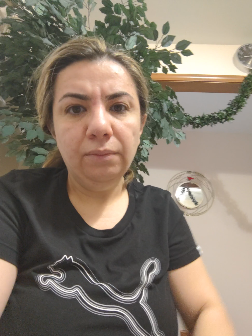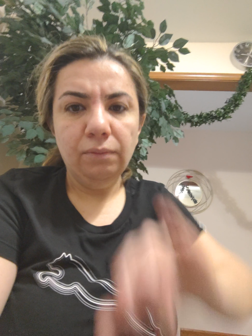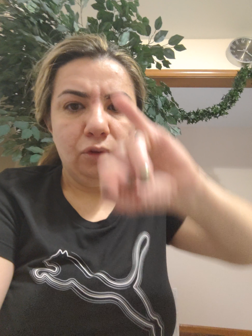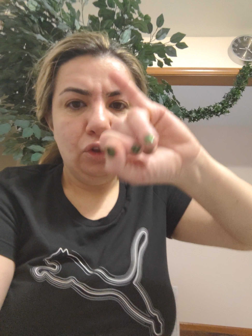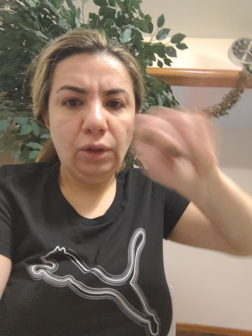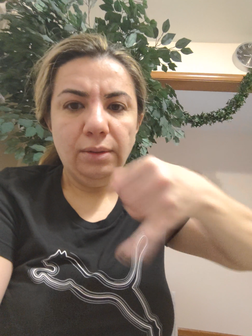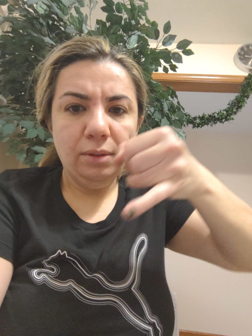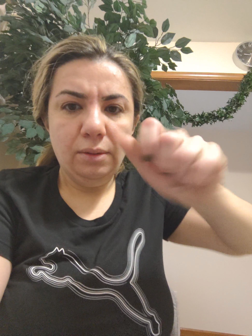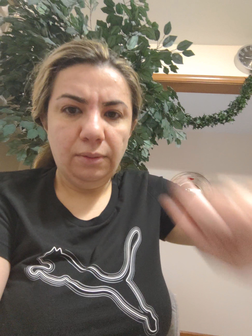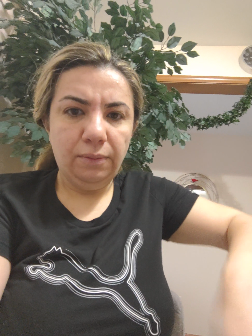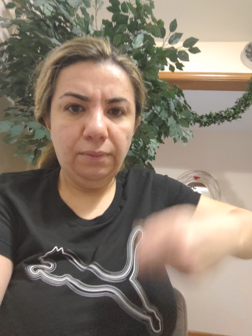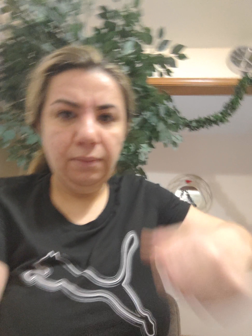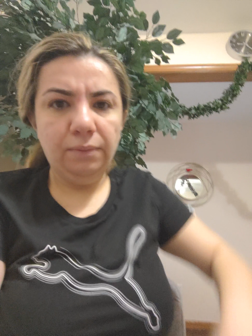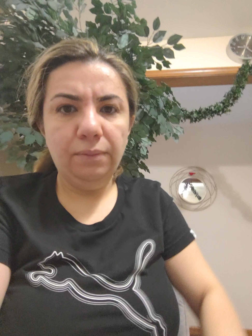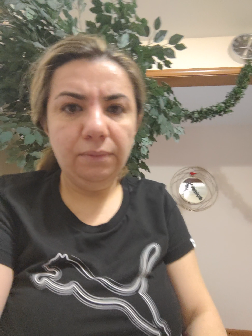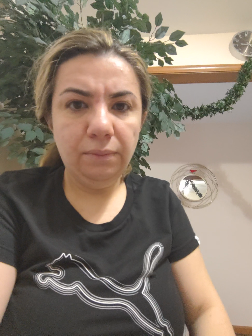jeans